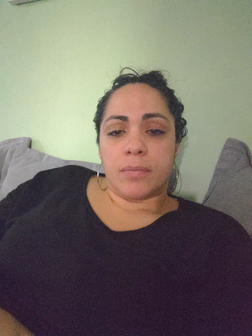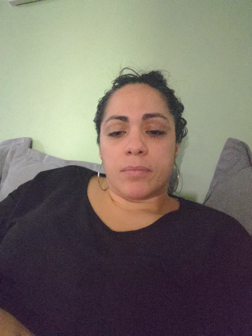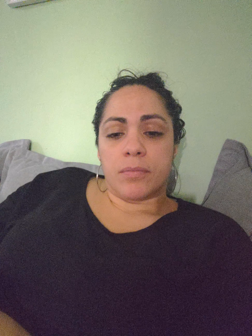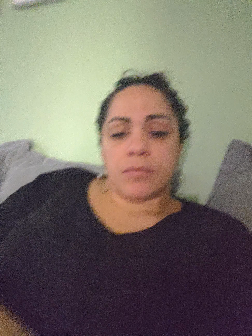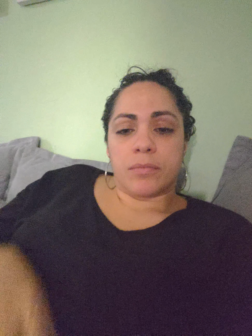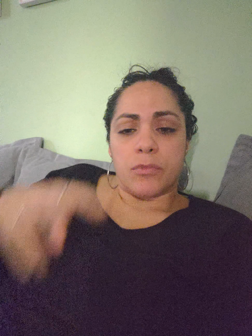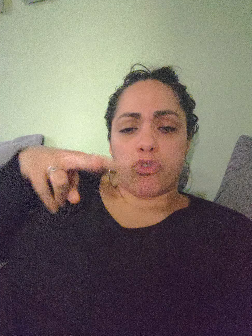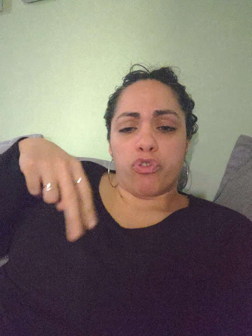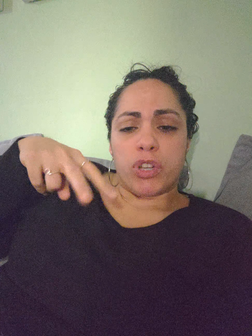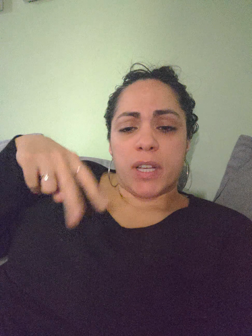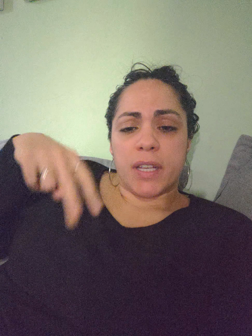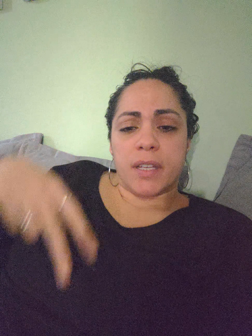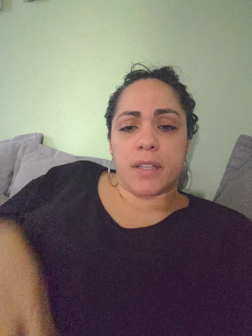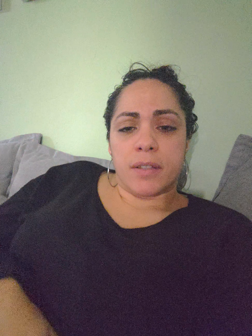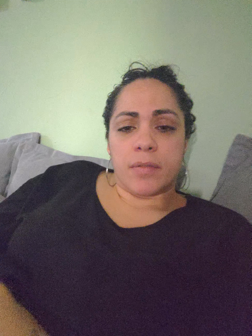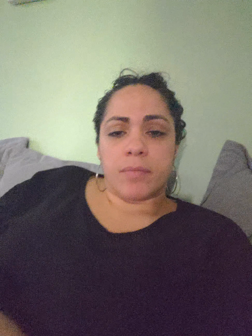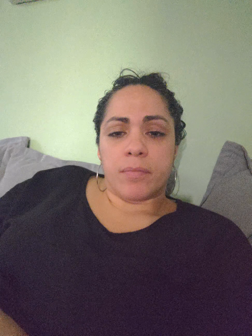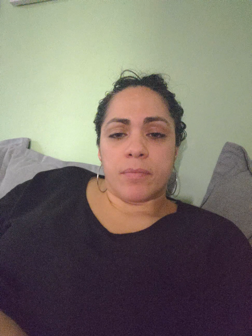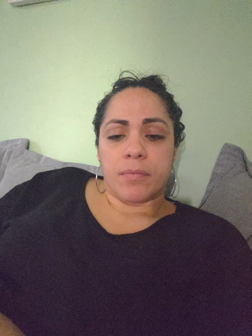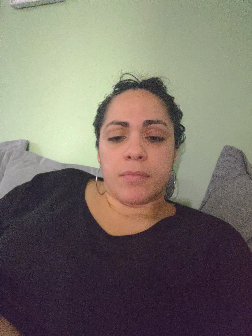read